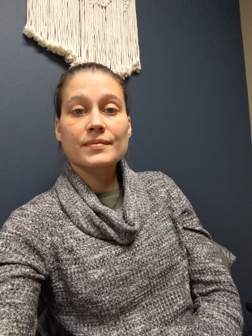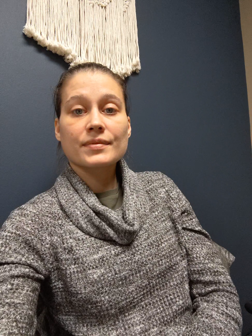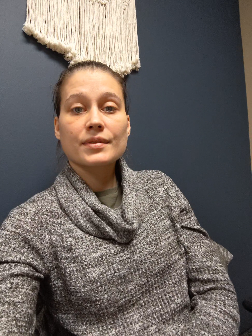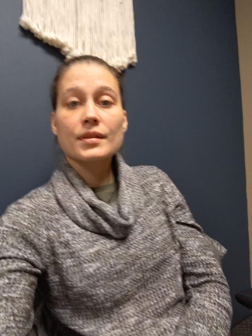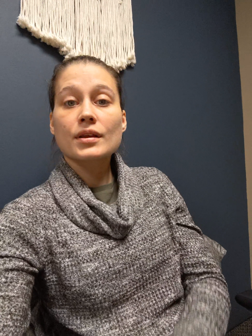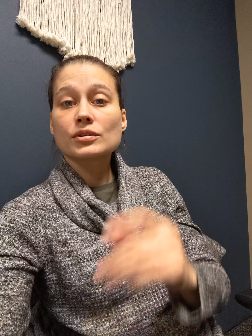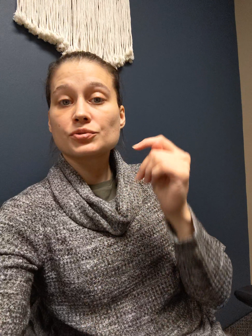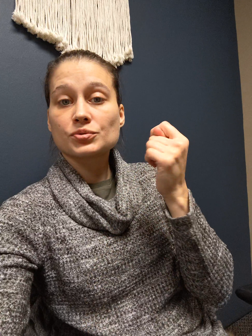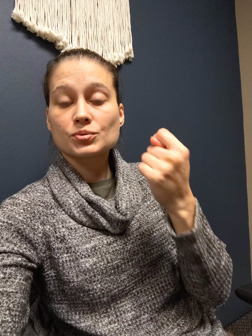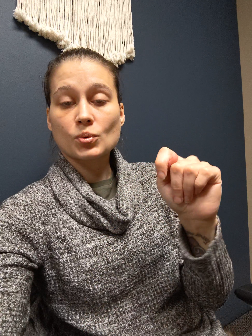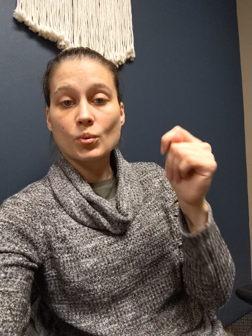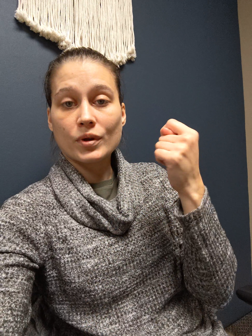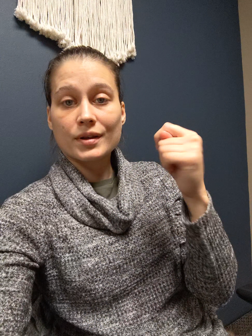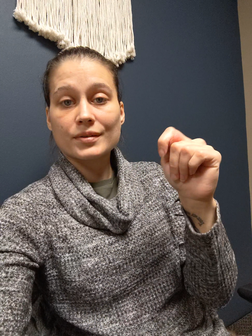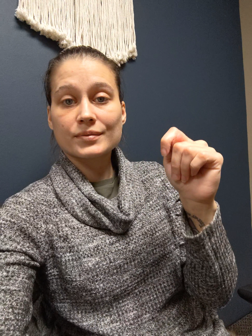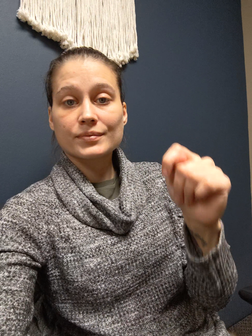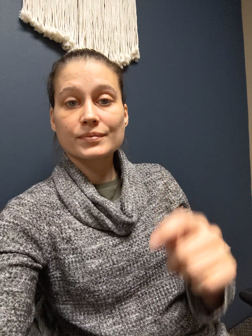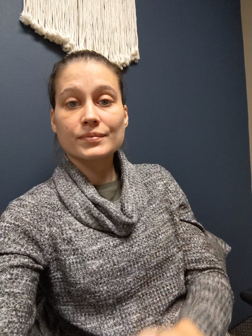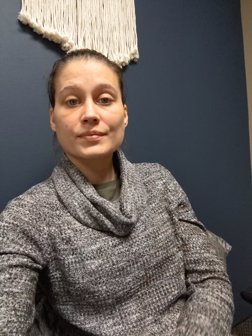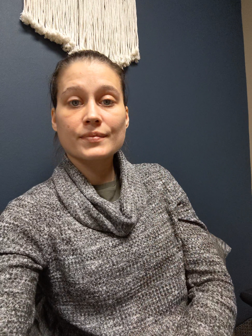toy